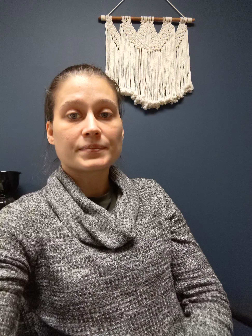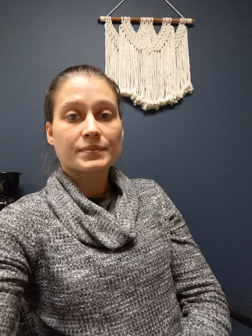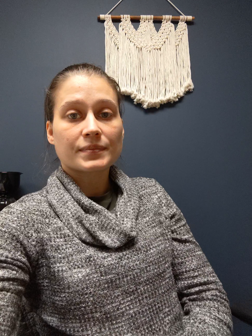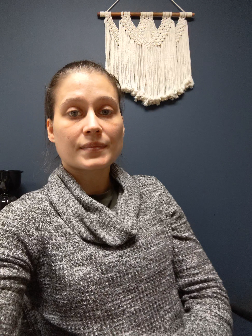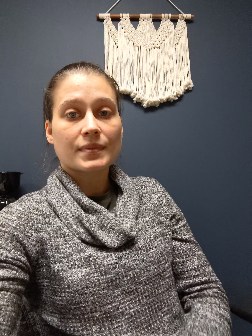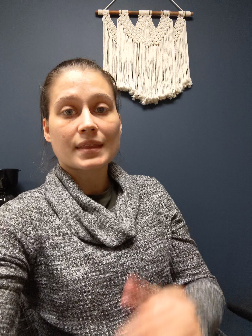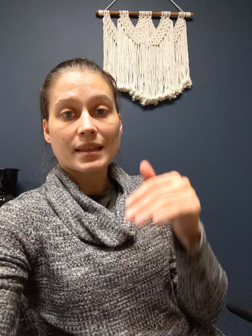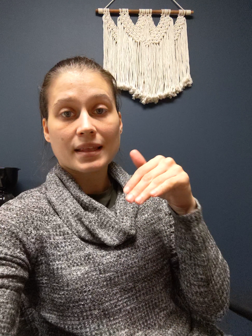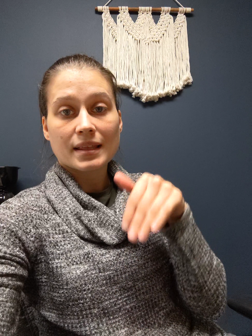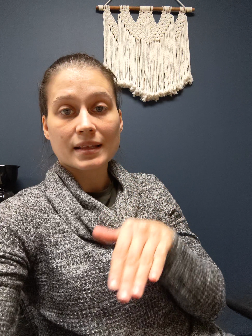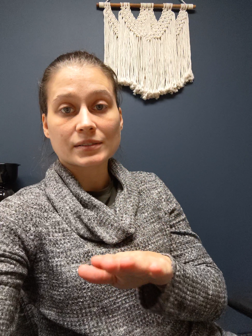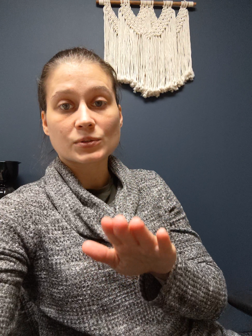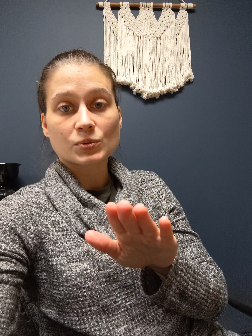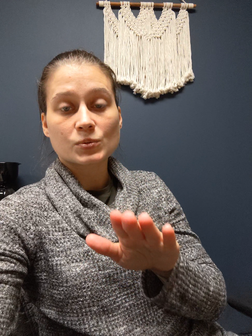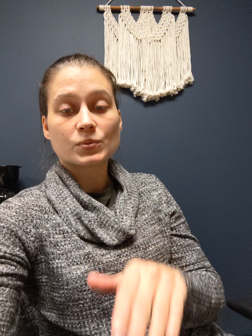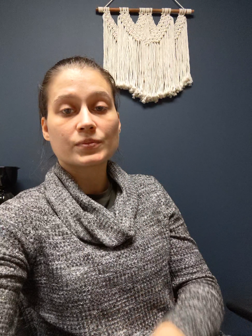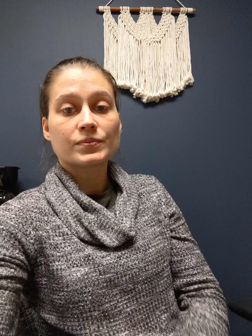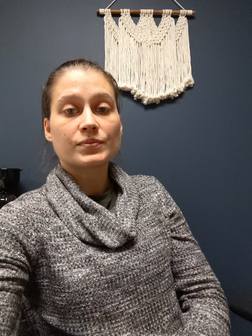into